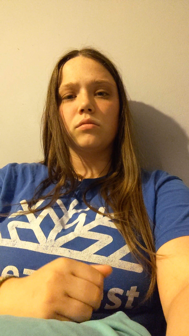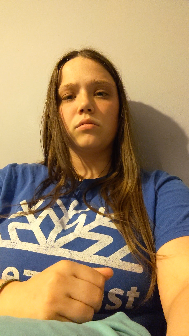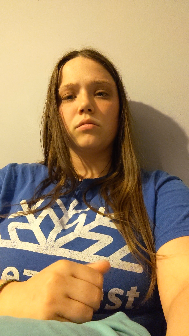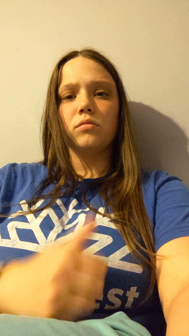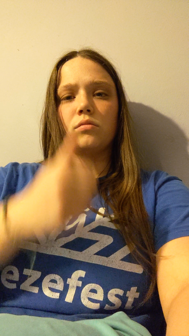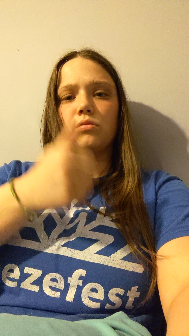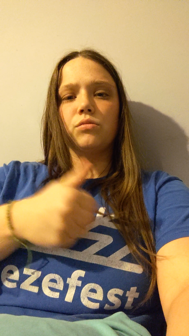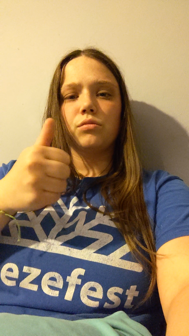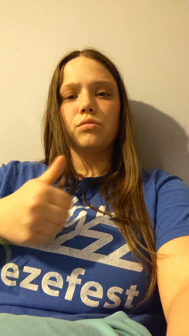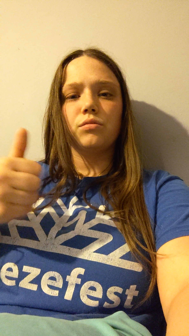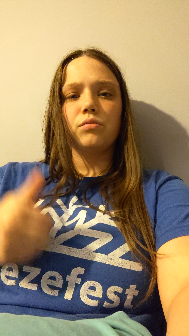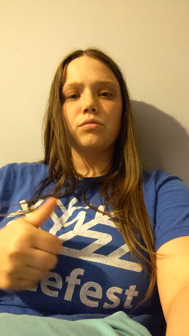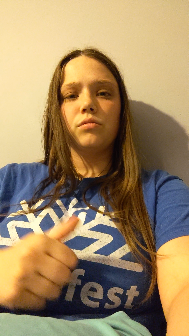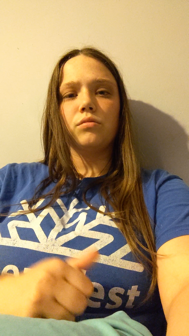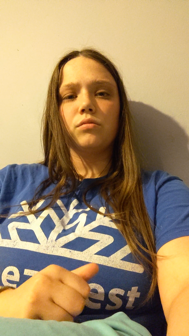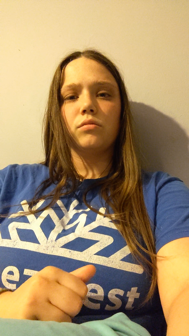each